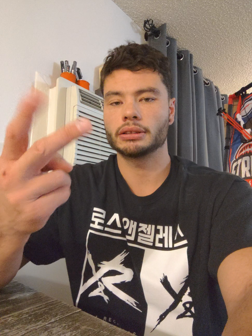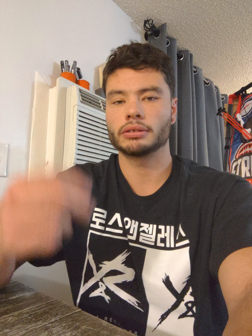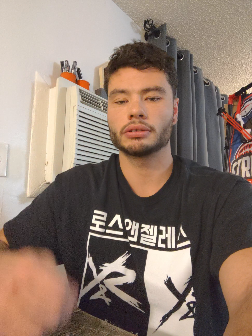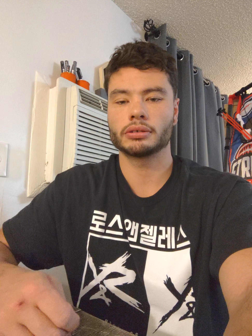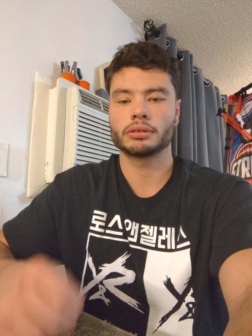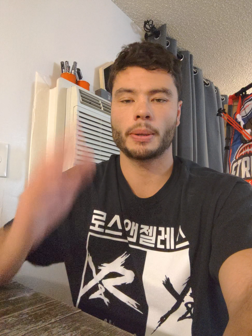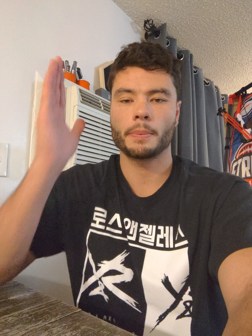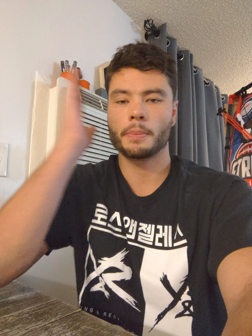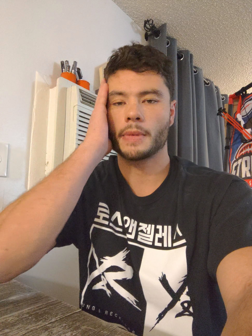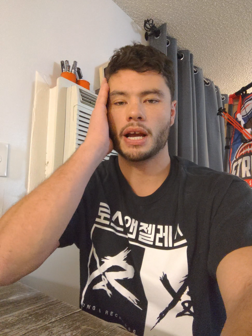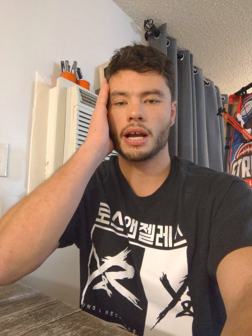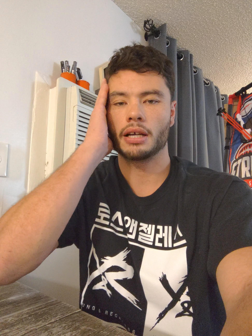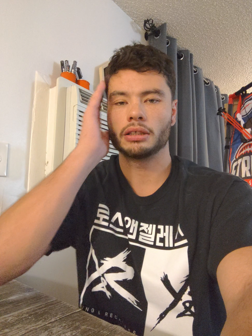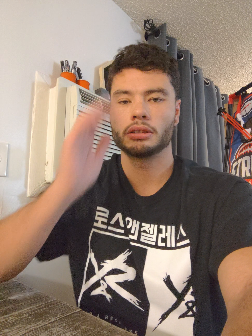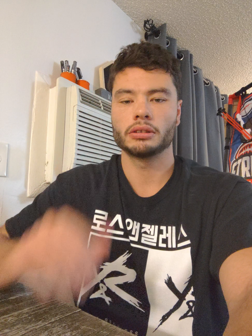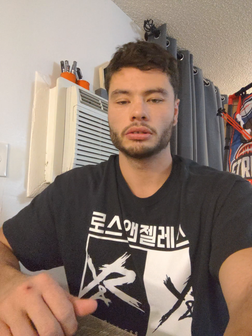bed